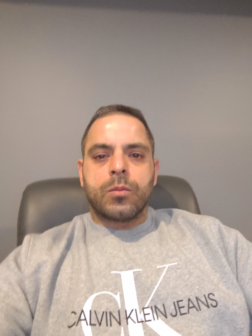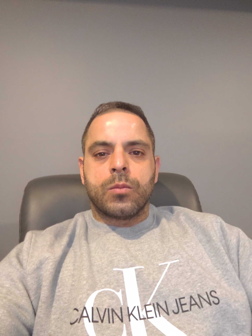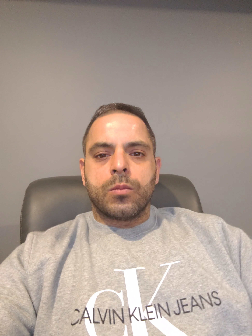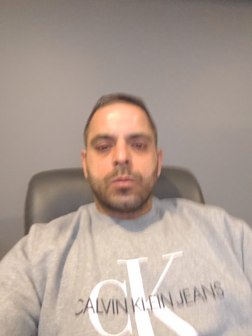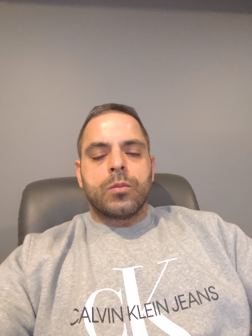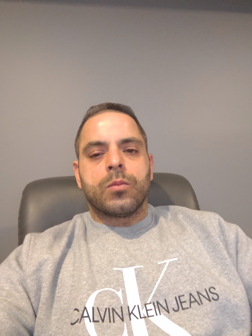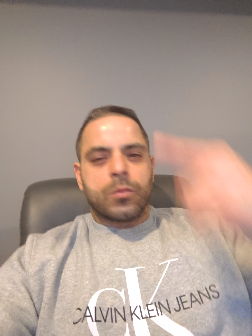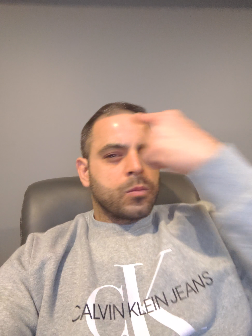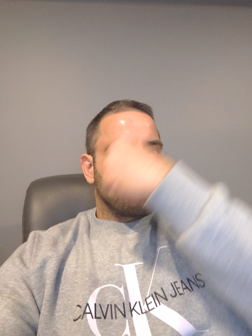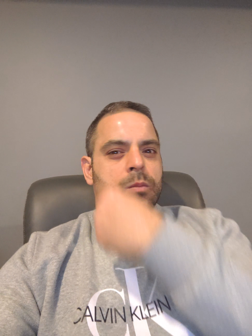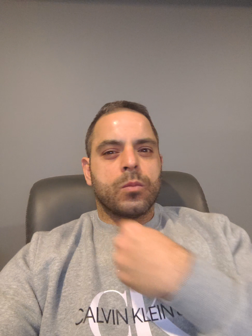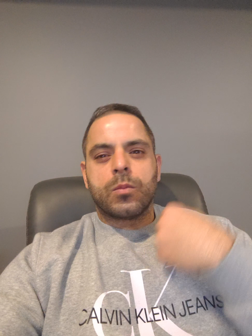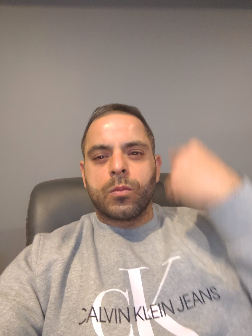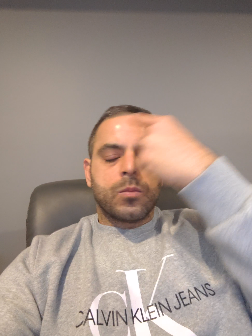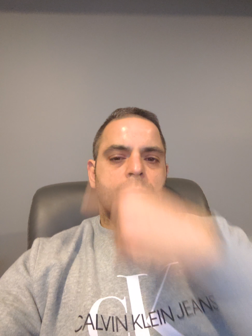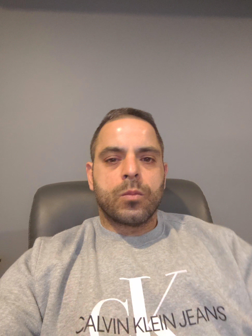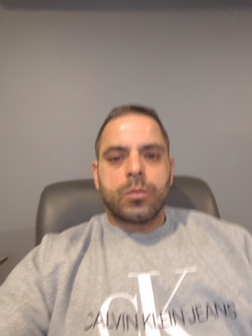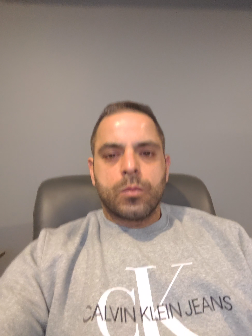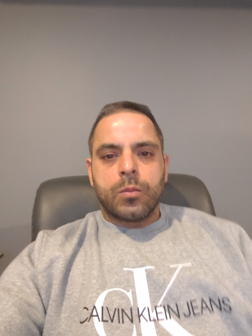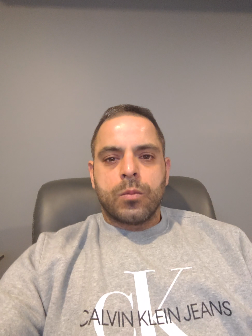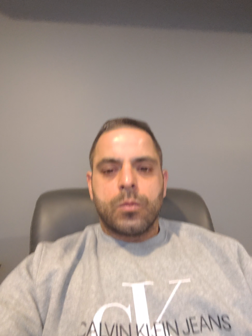face